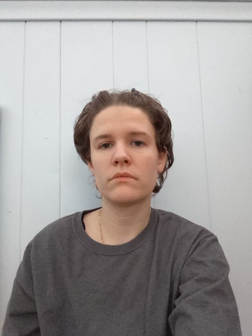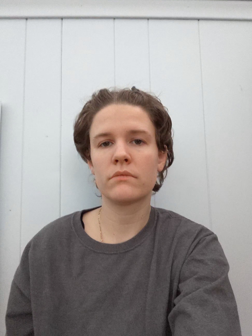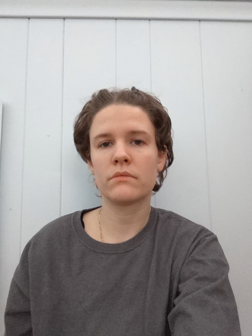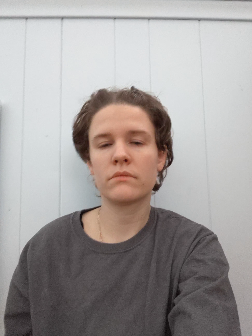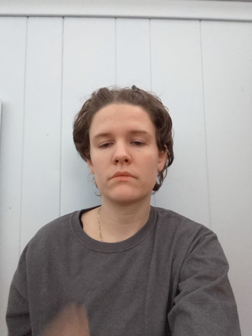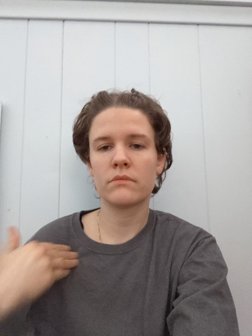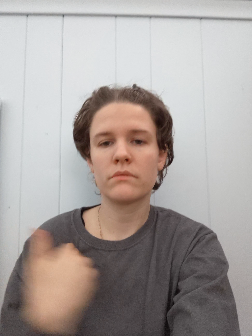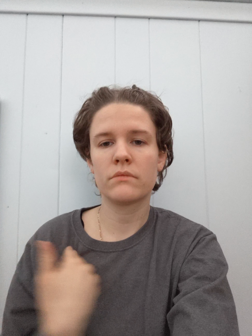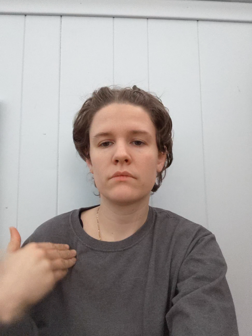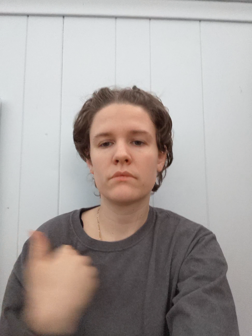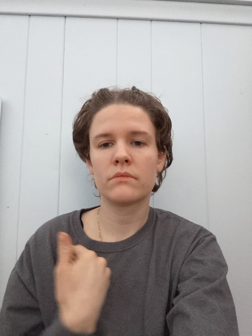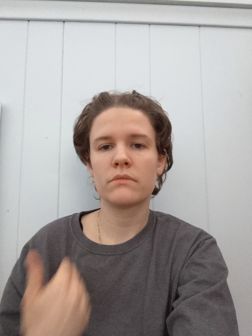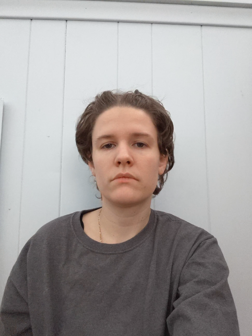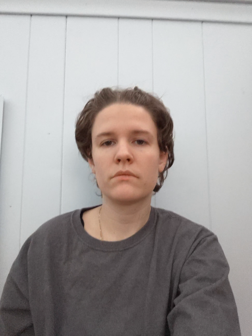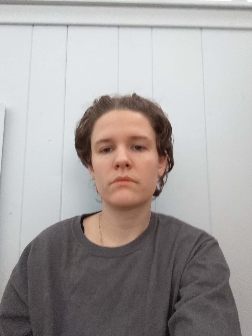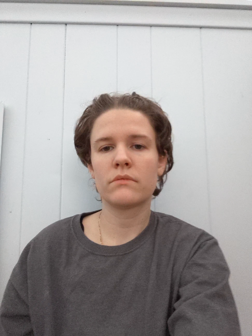animal